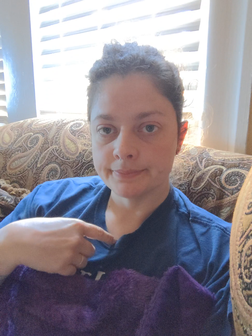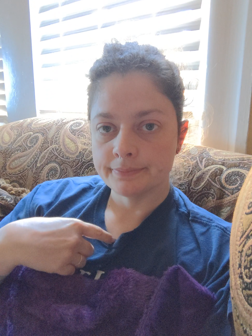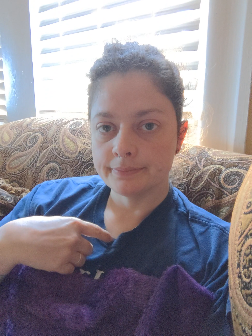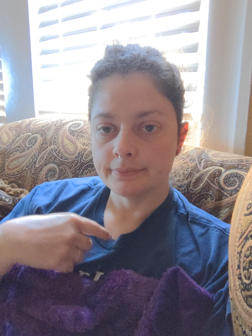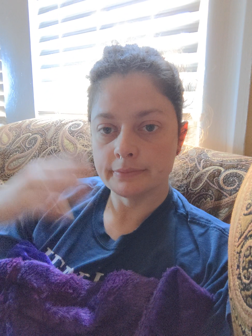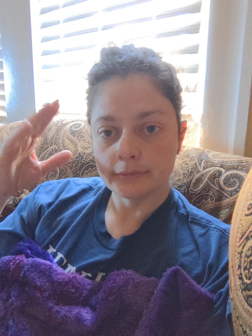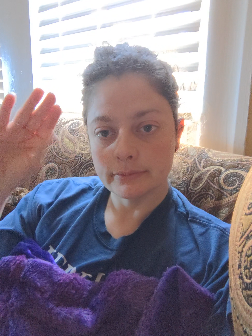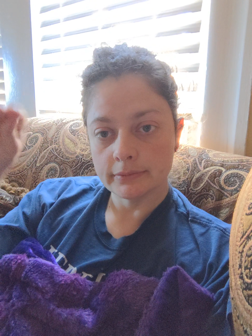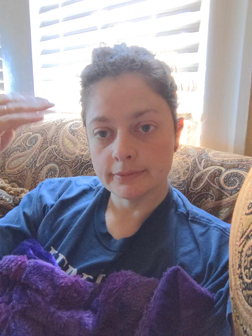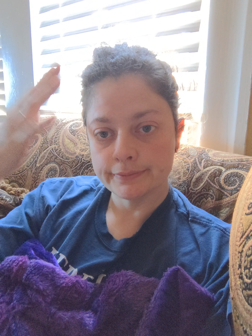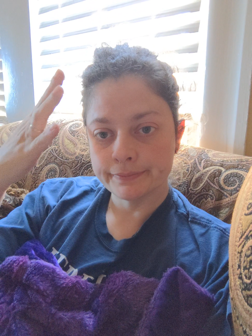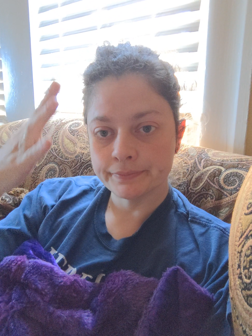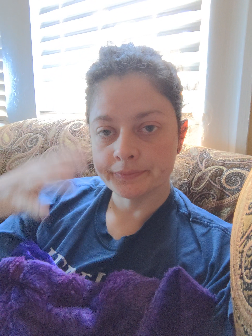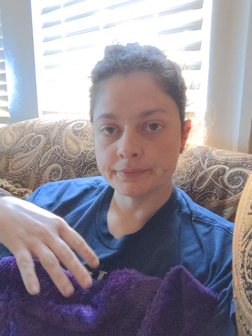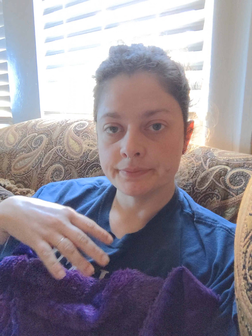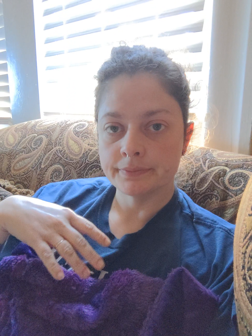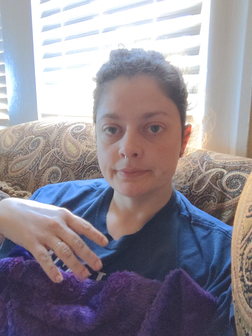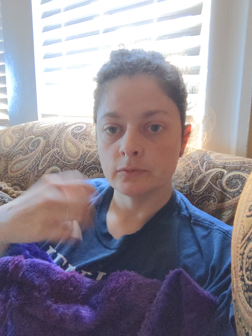sun